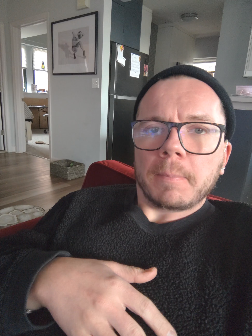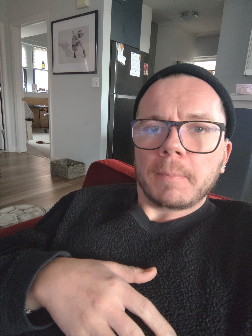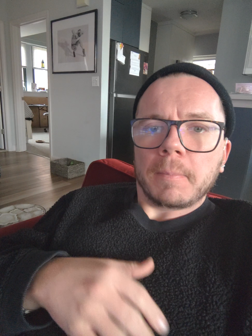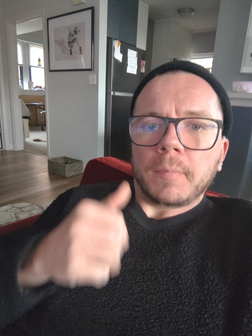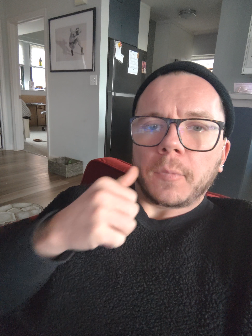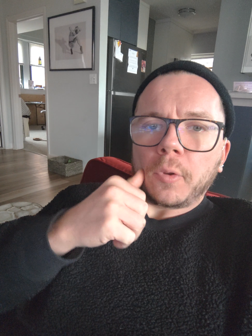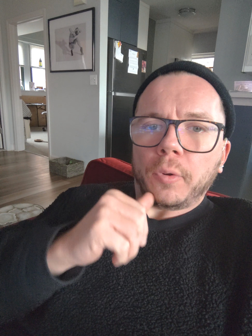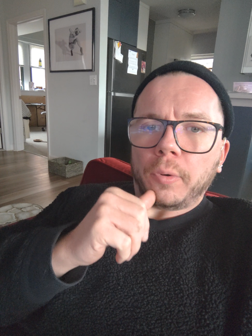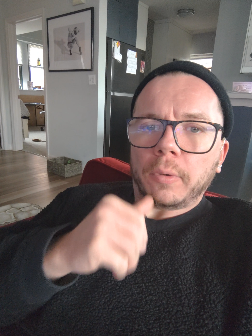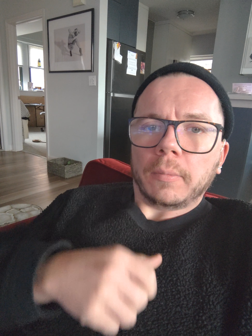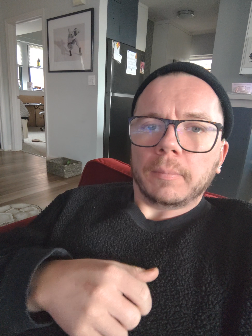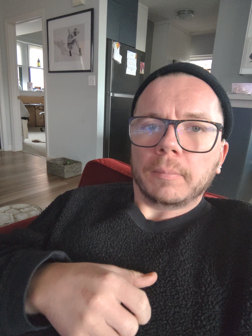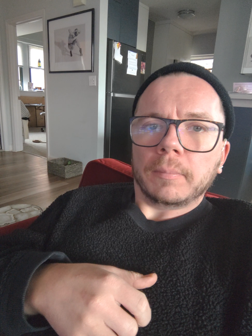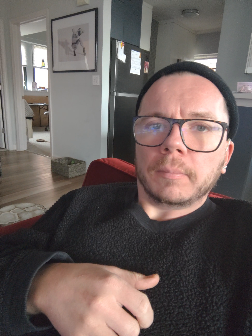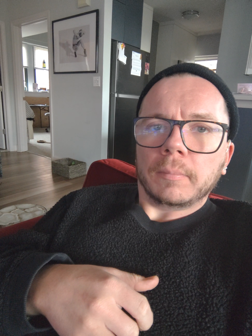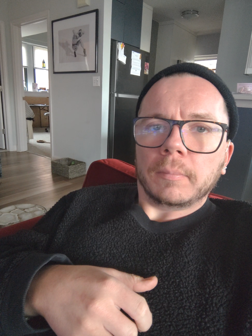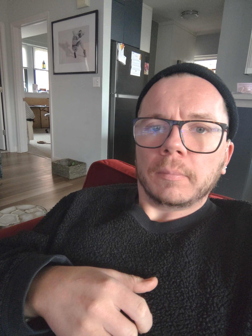girl